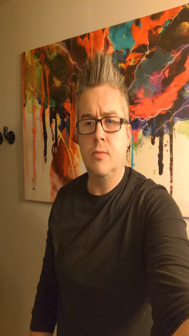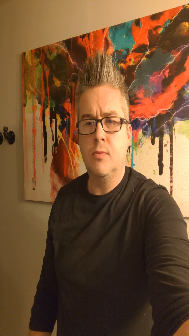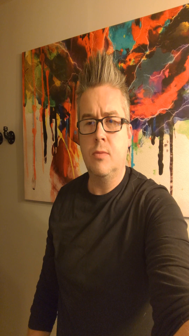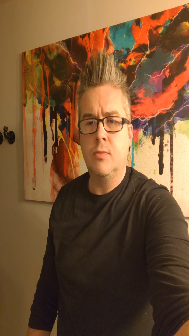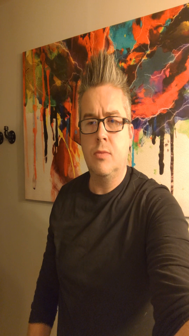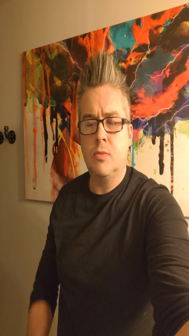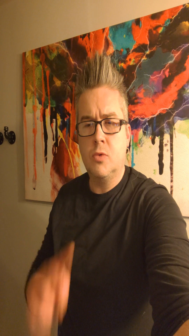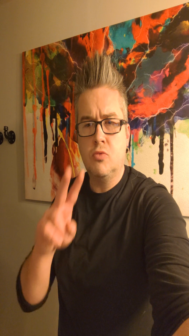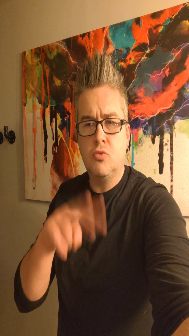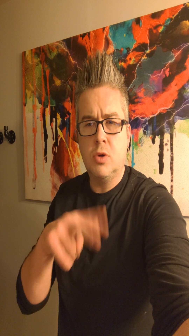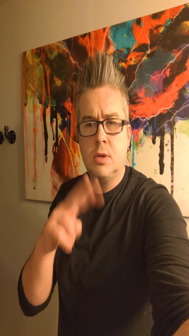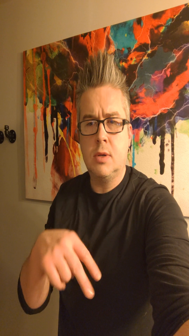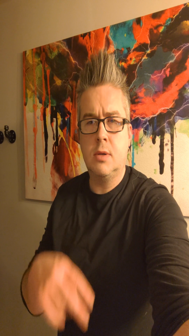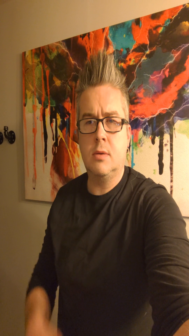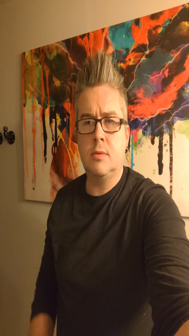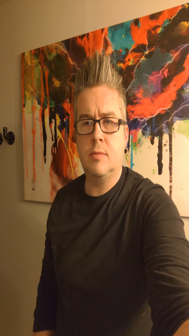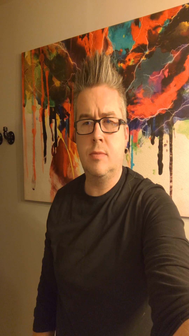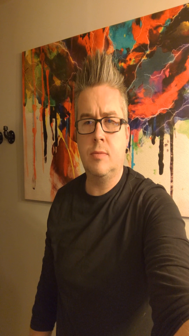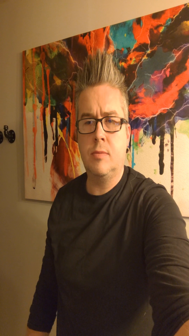read